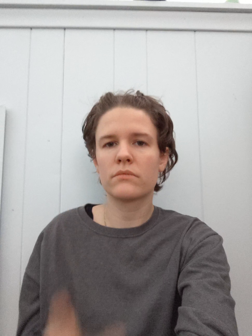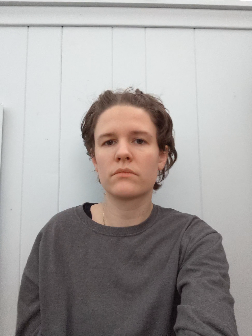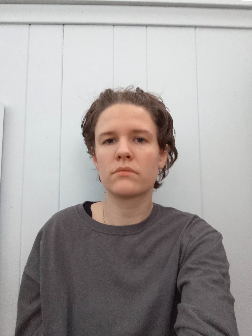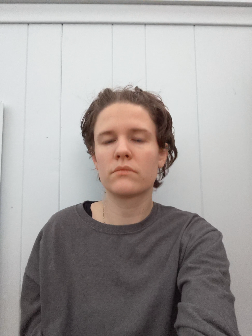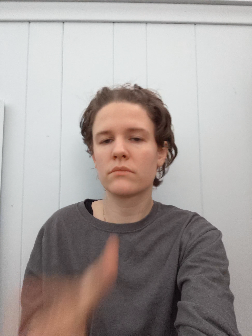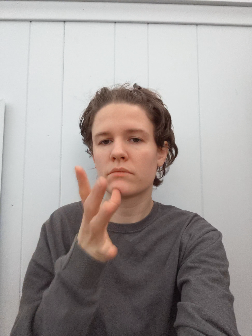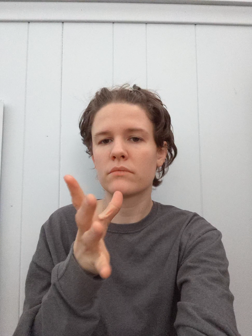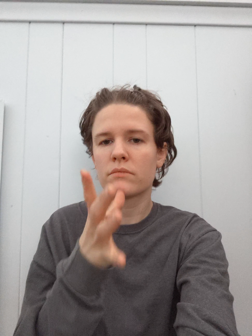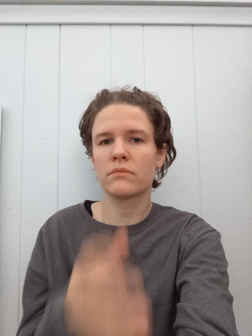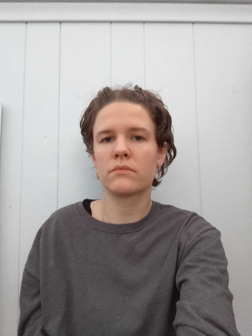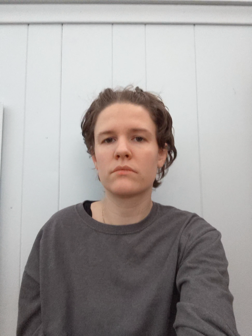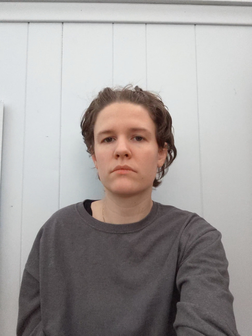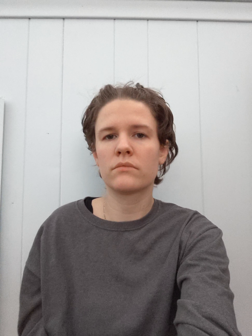mom